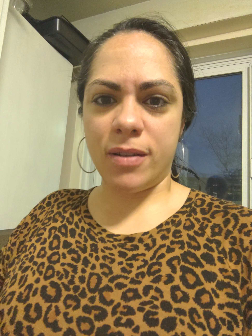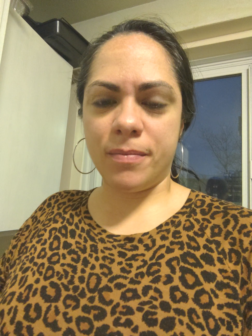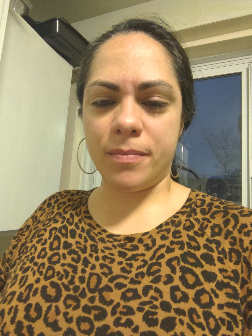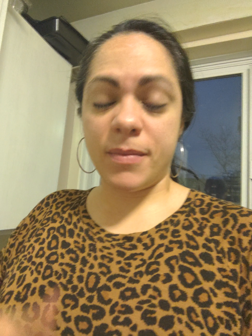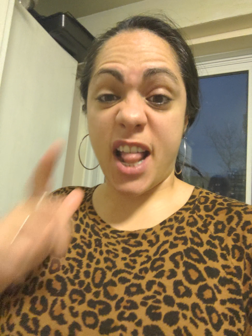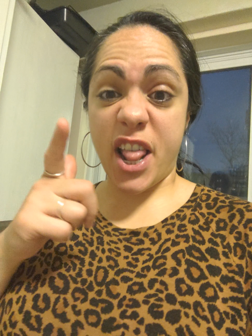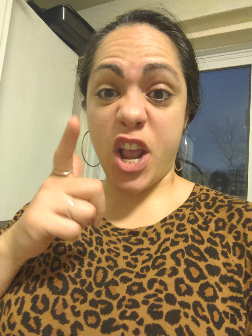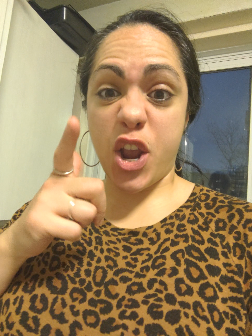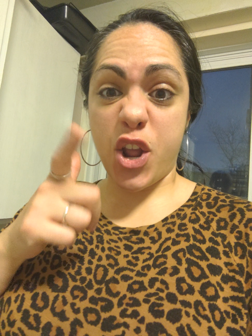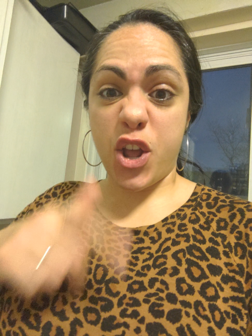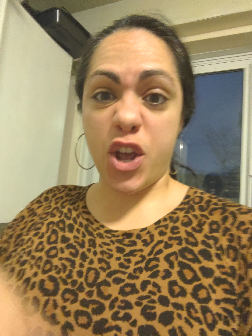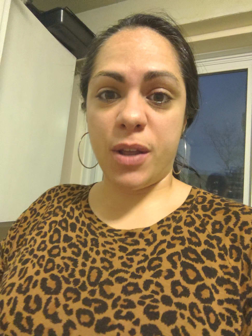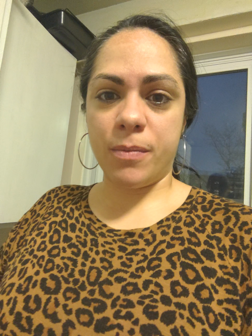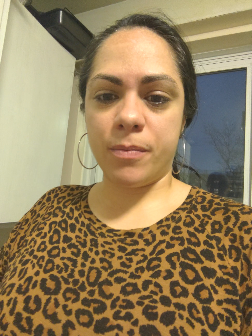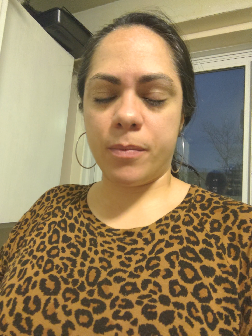later